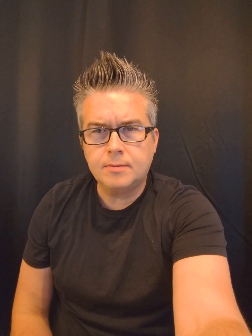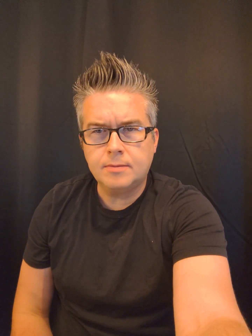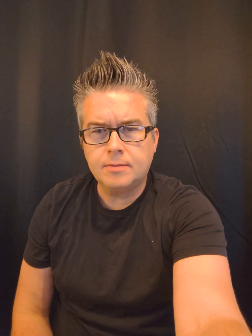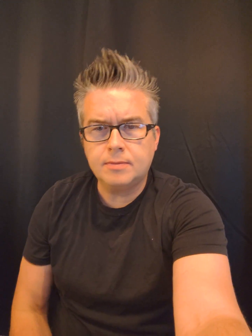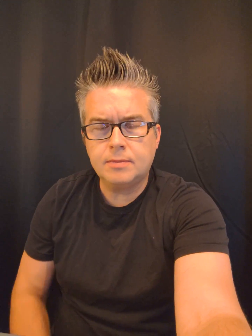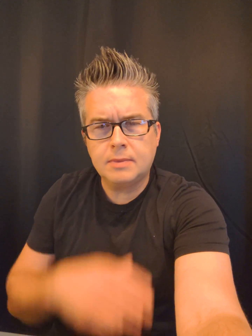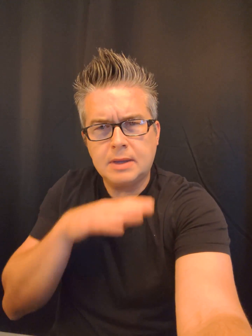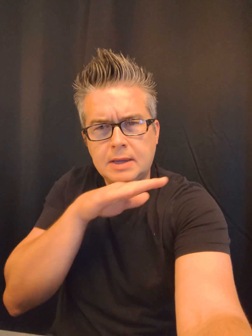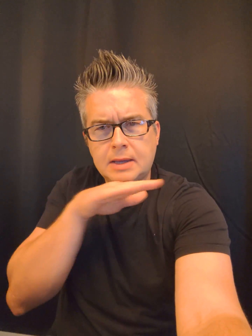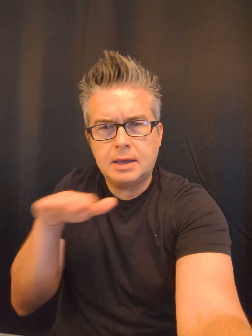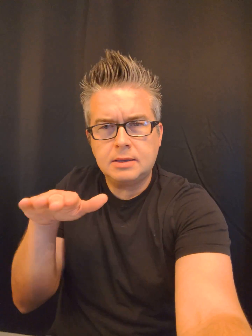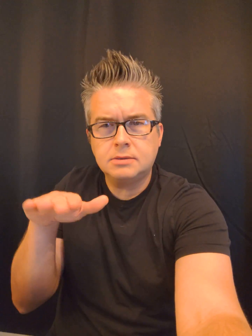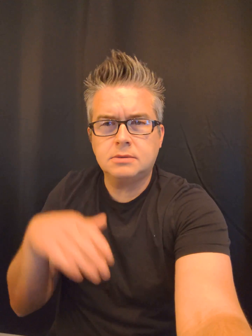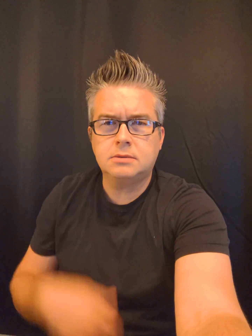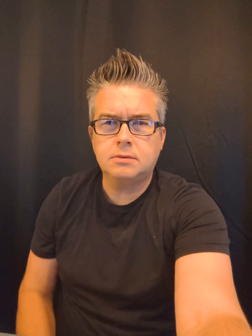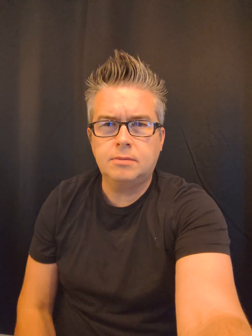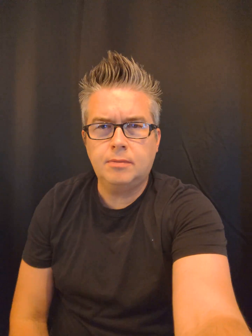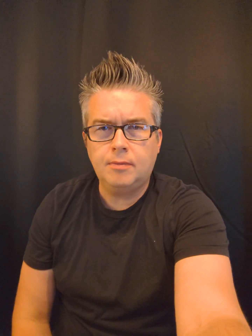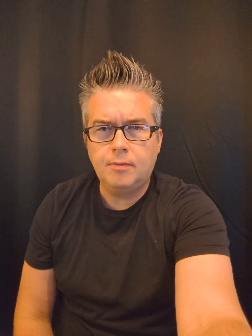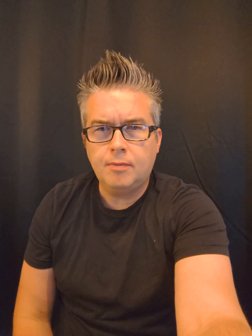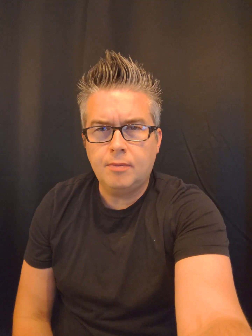nice